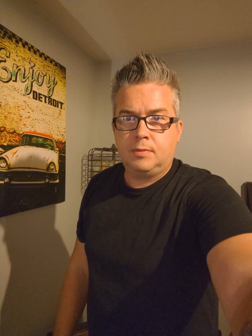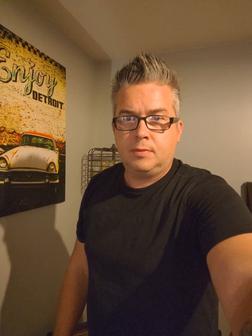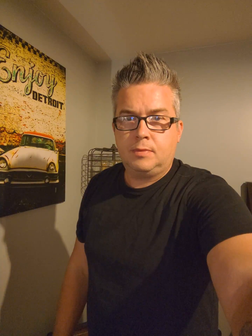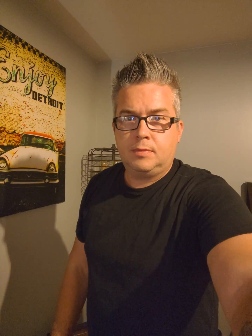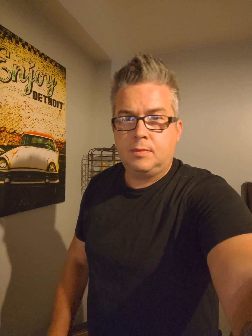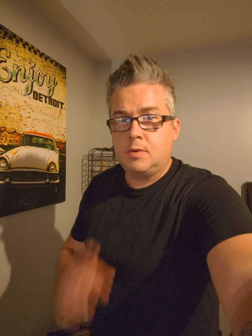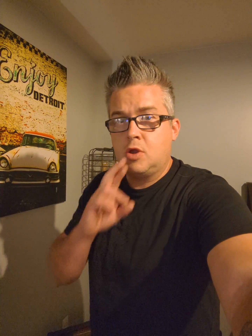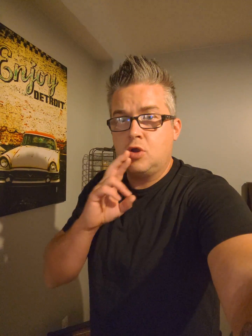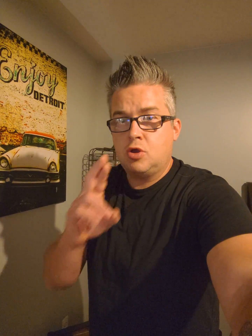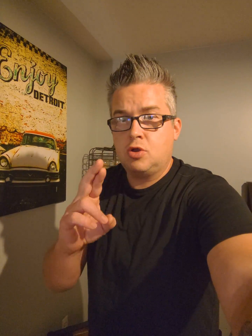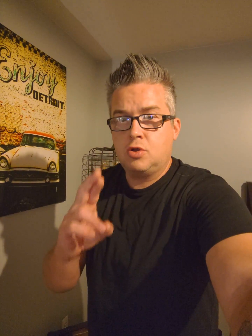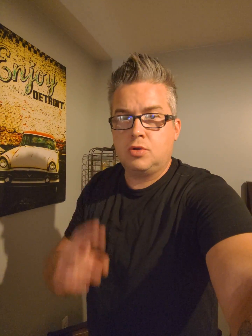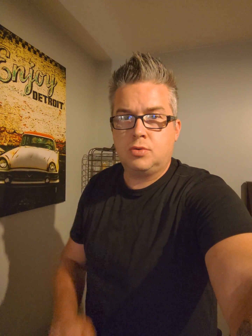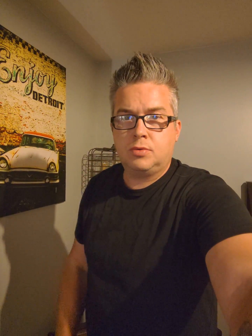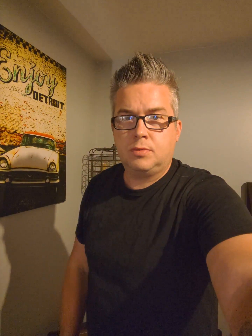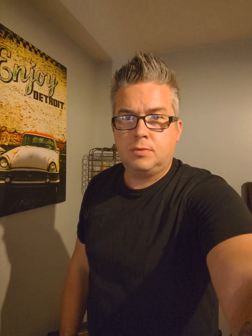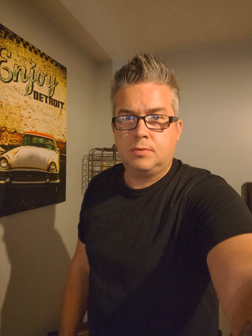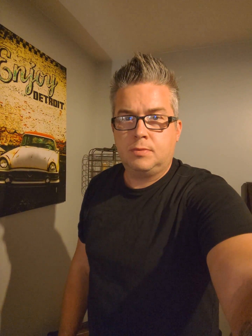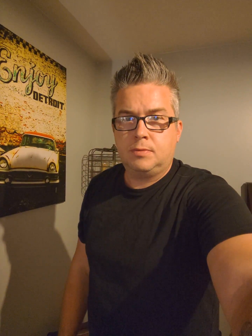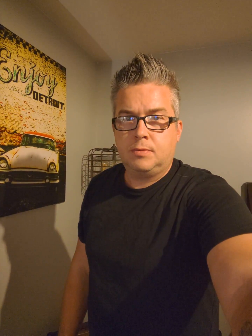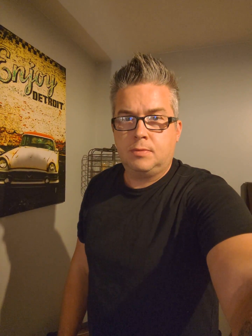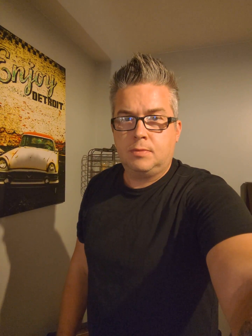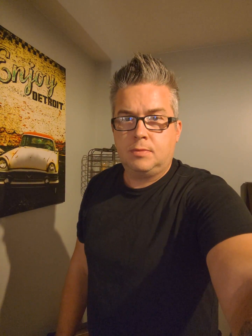are